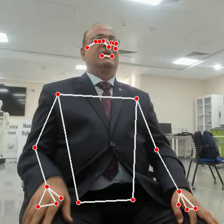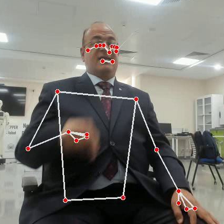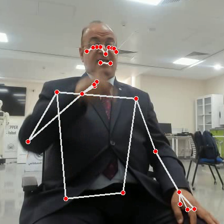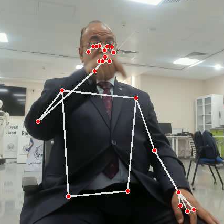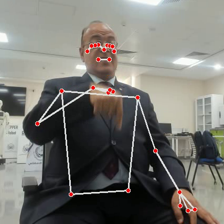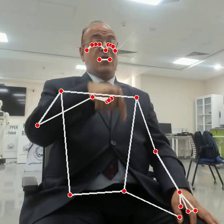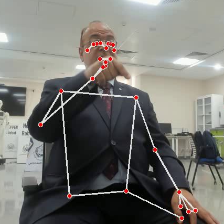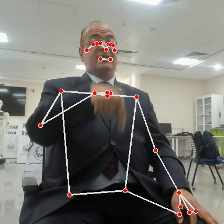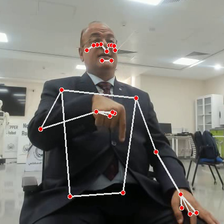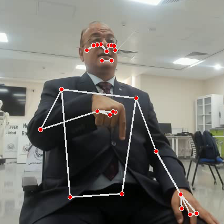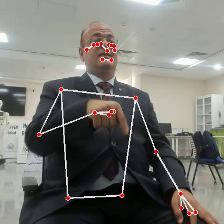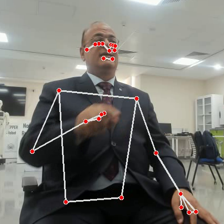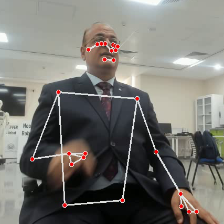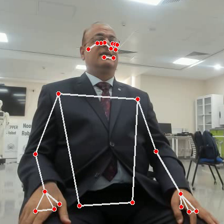delwaty